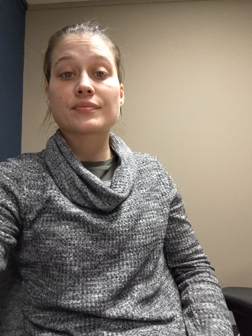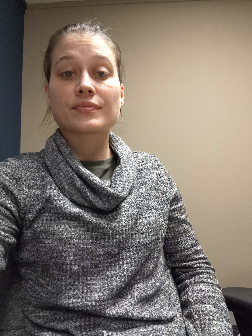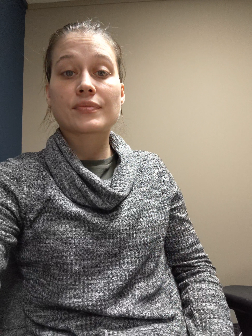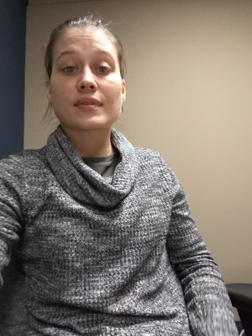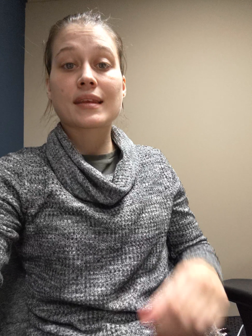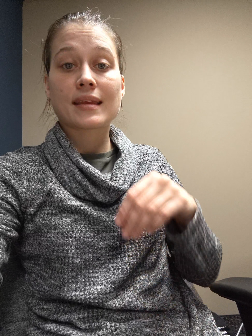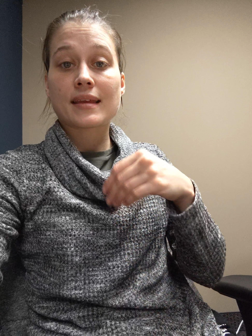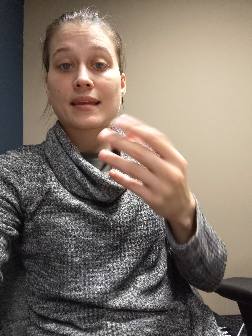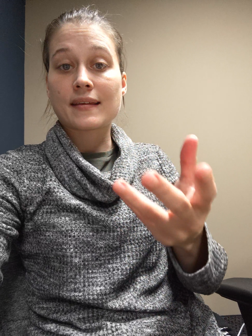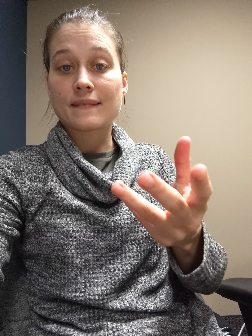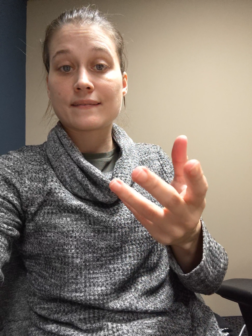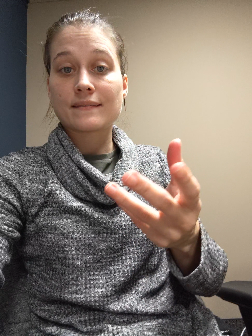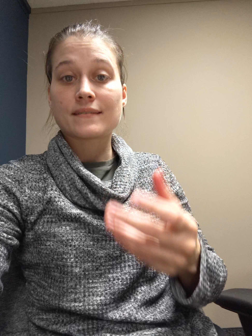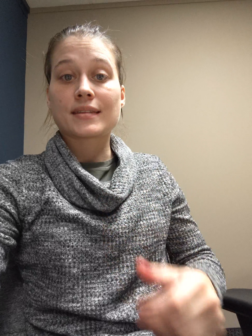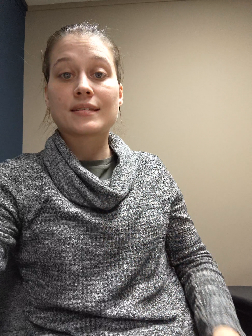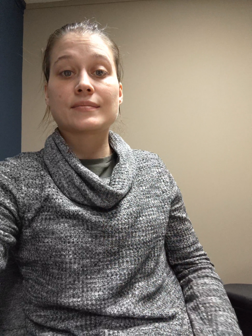give